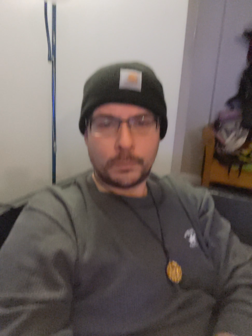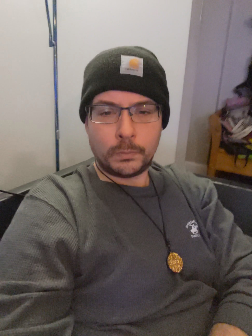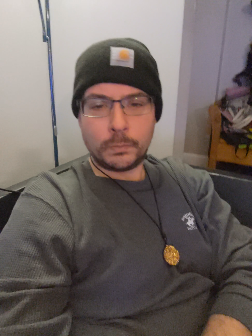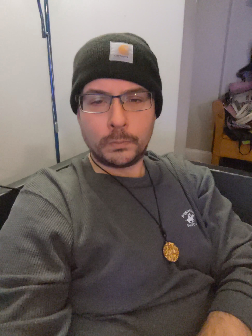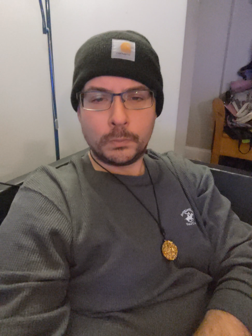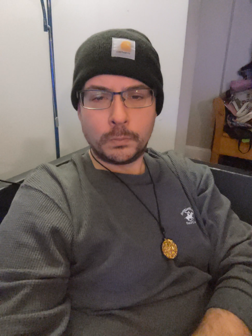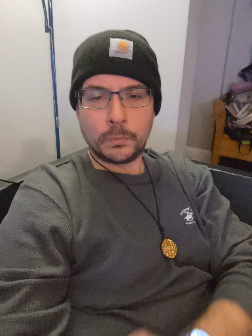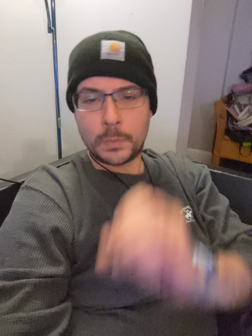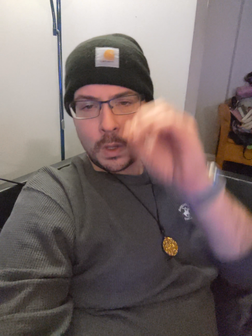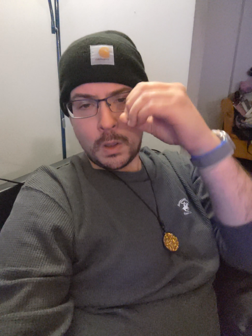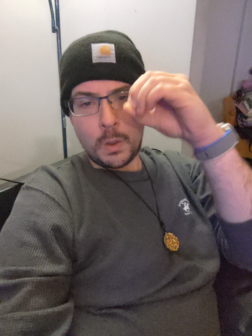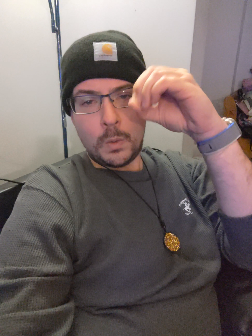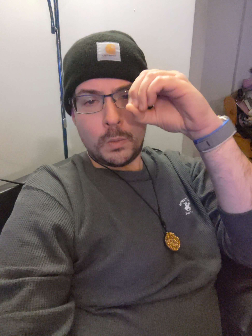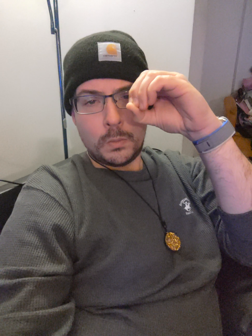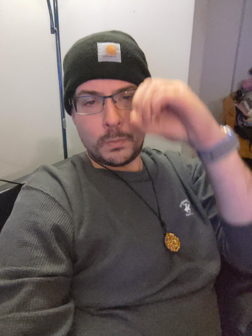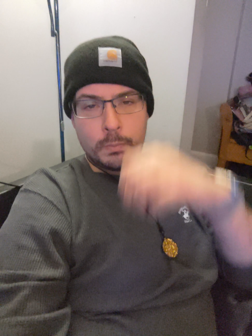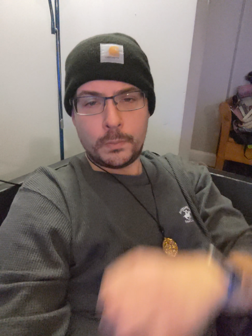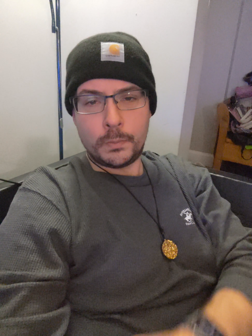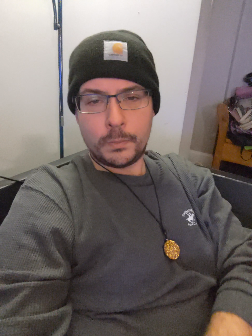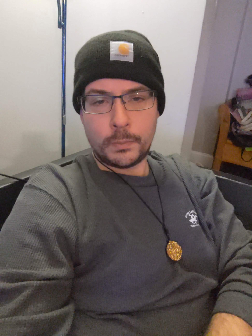owl